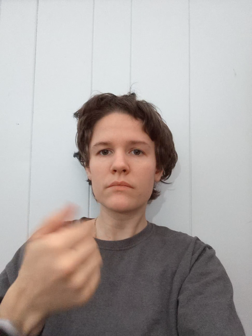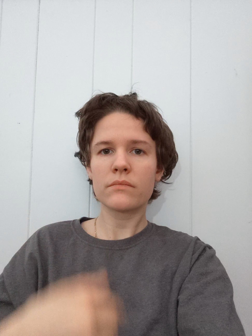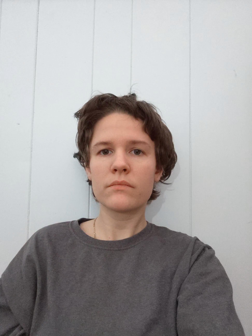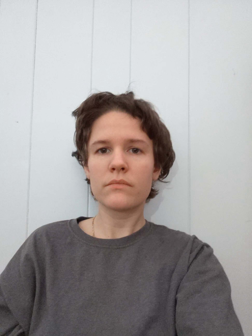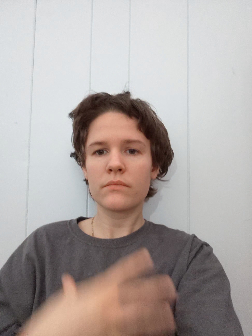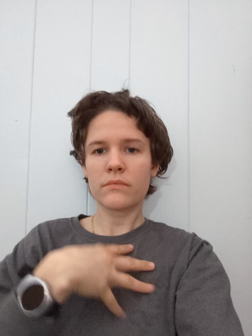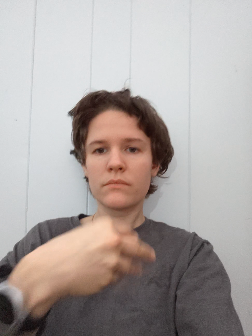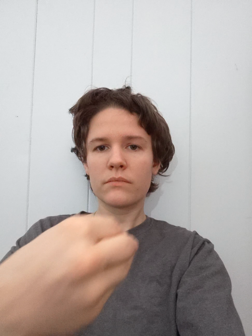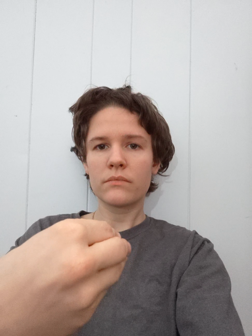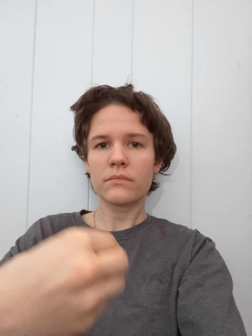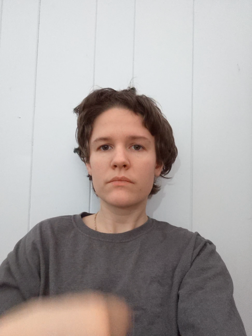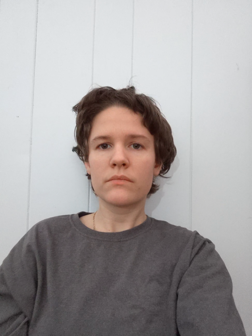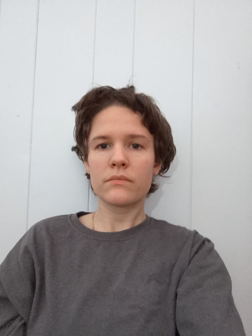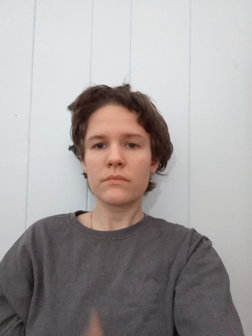white